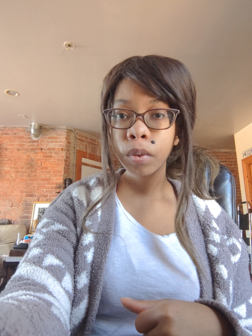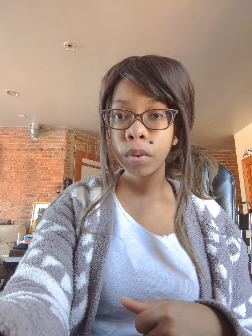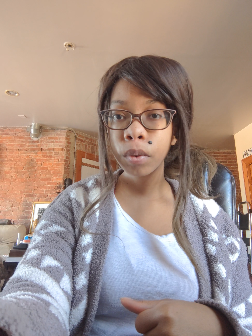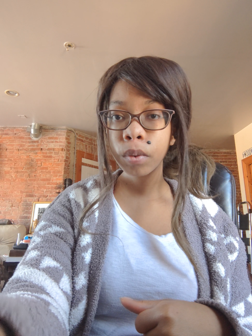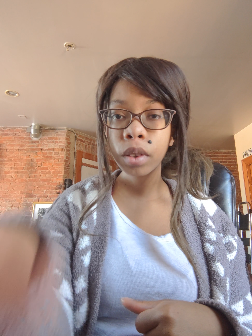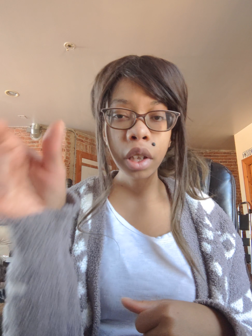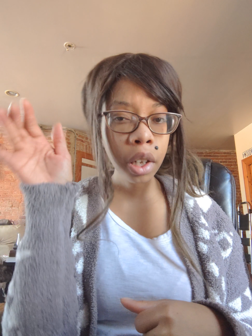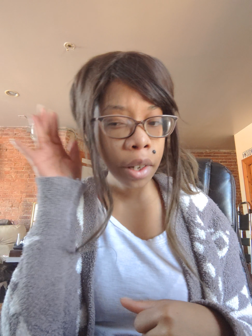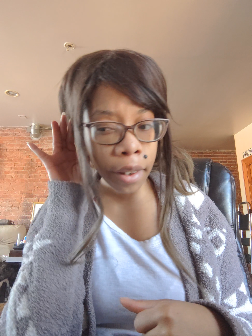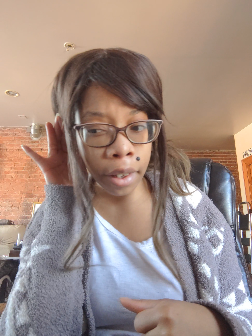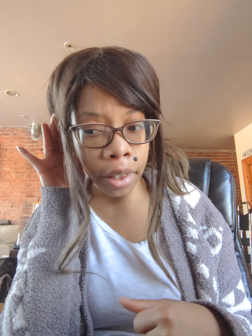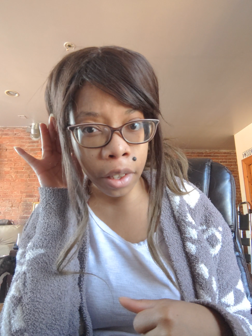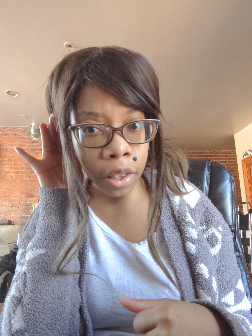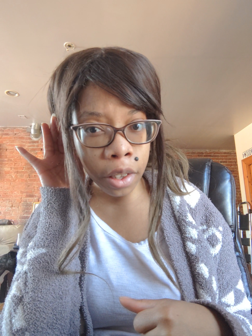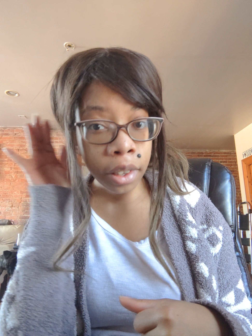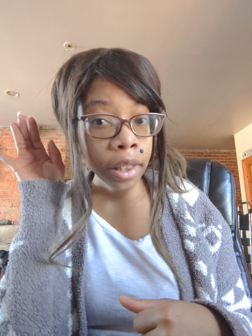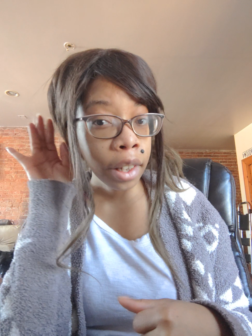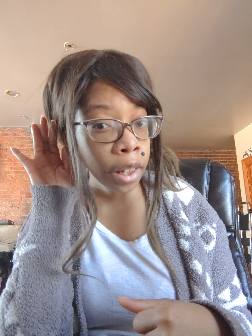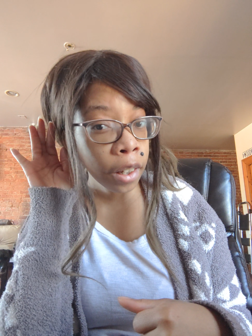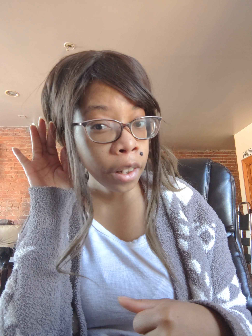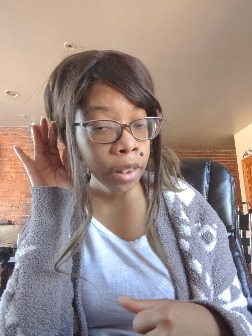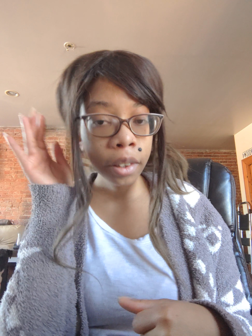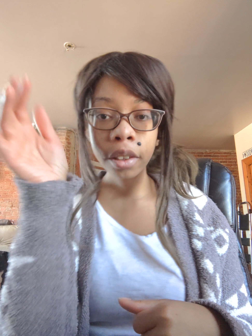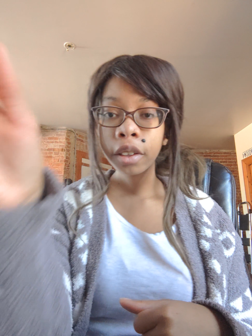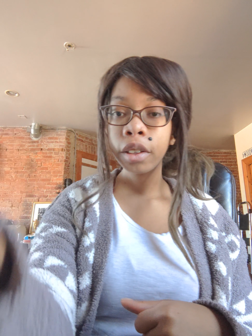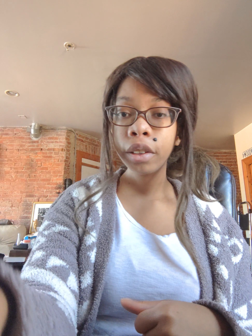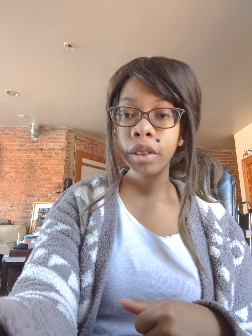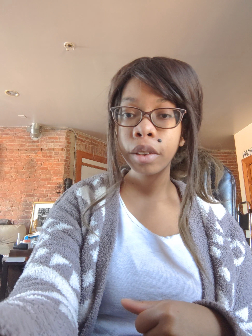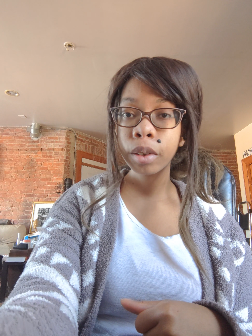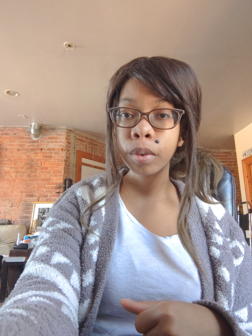listen